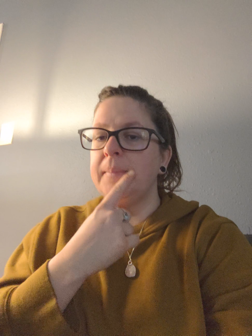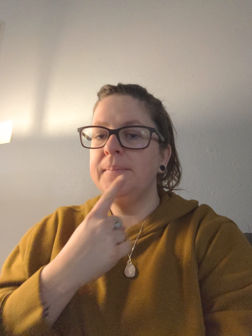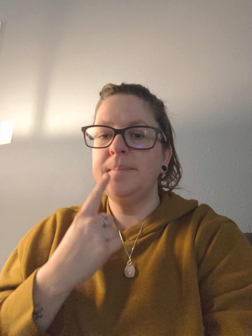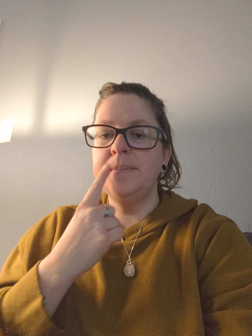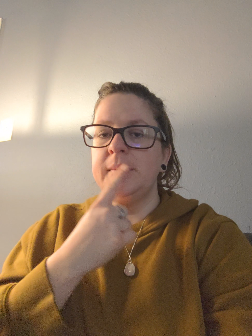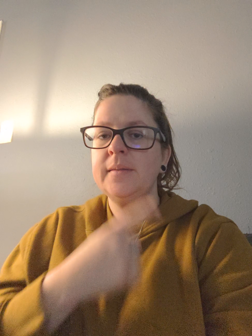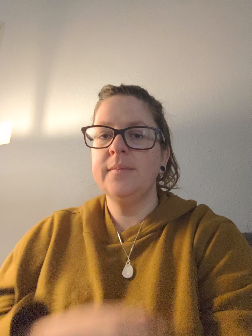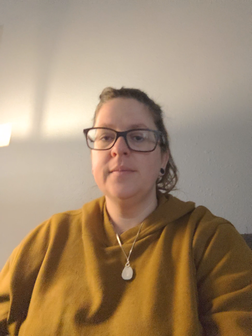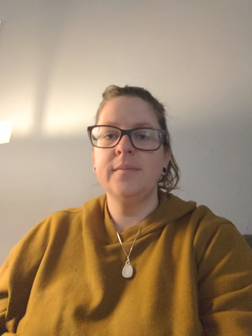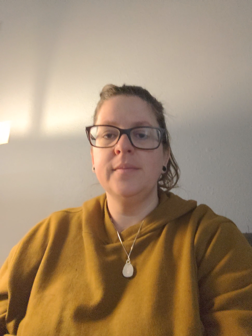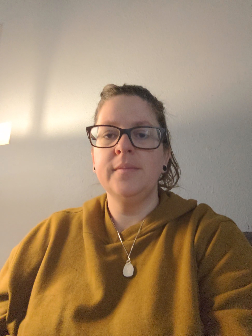lips